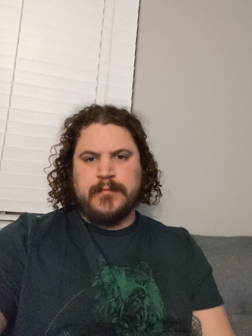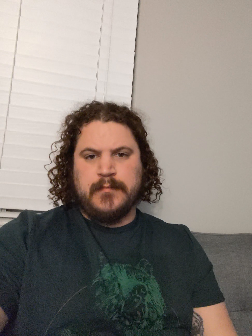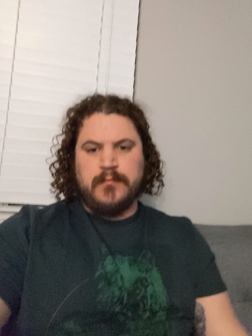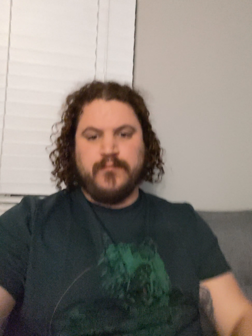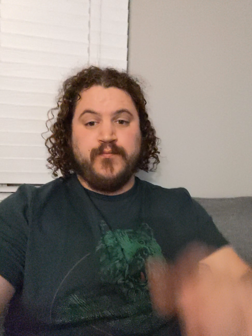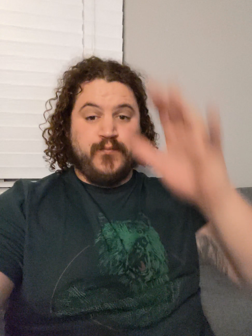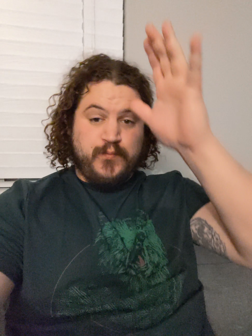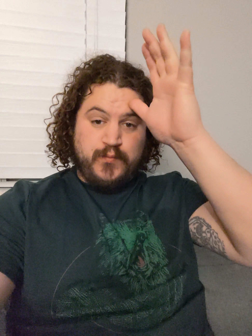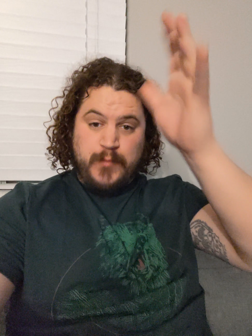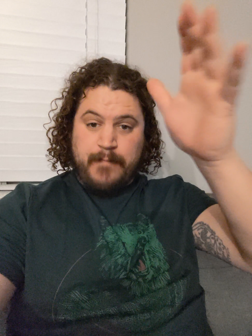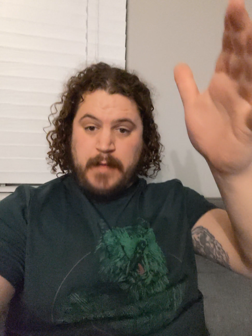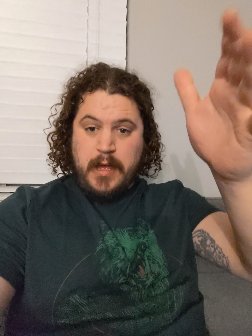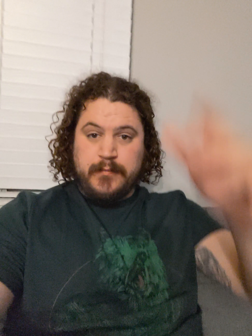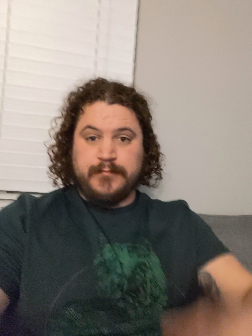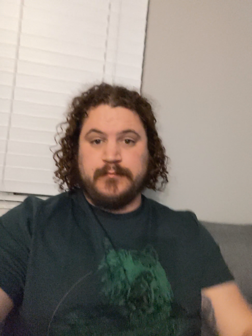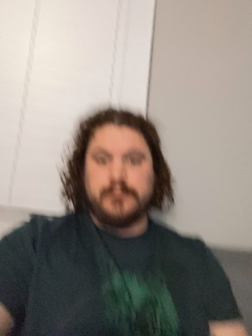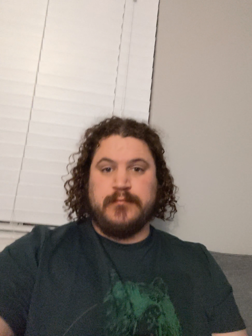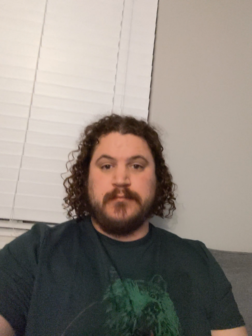grandpa